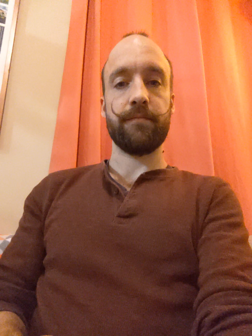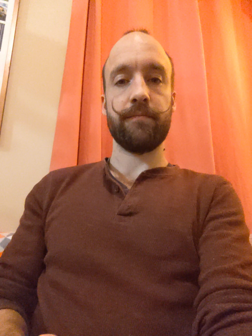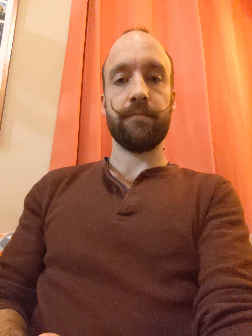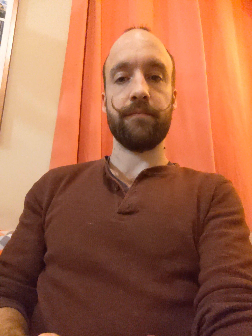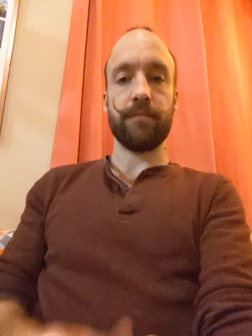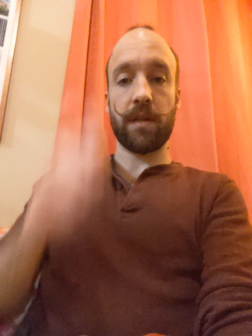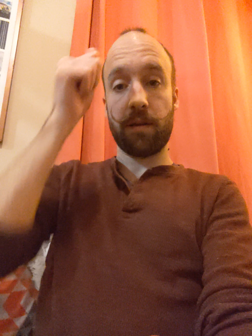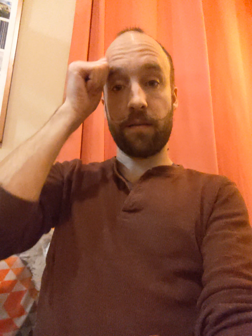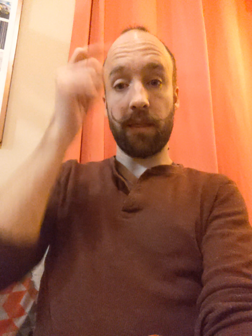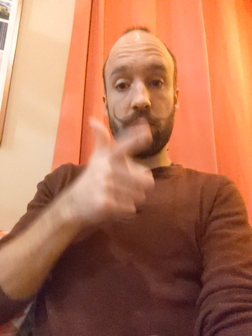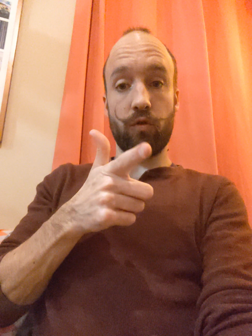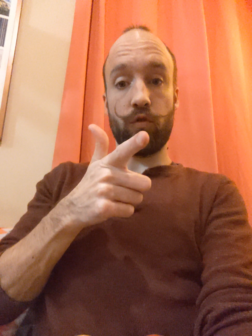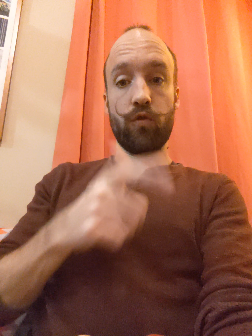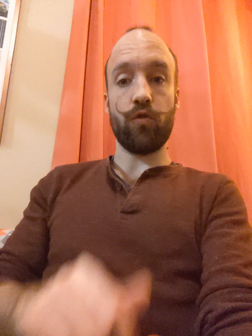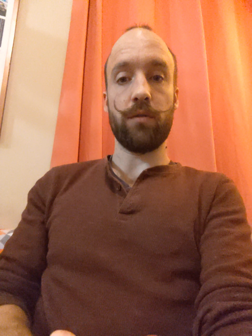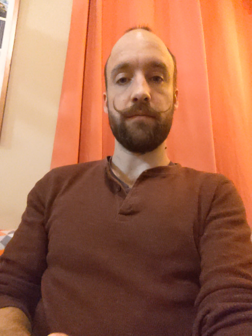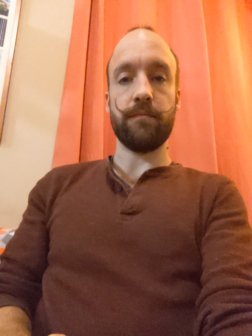brother